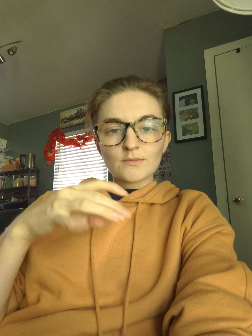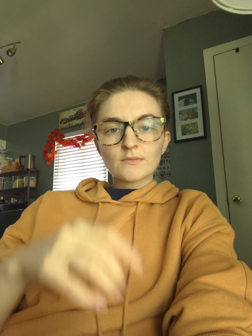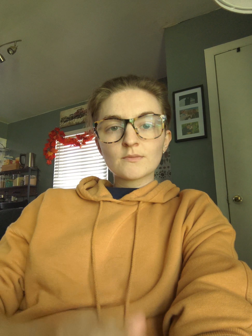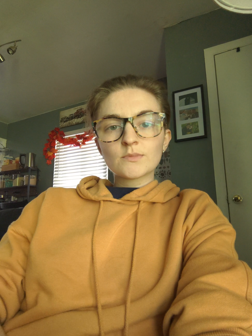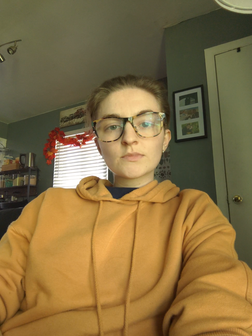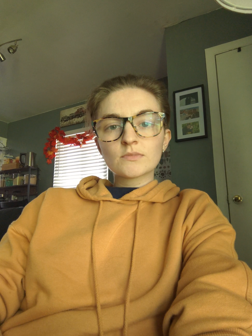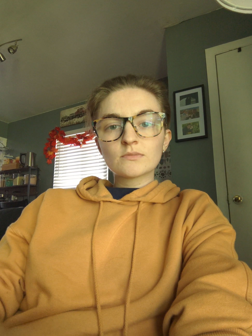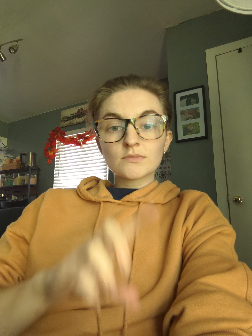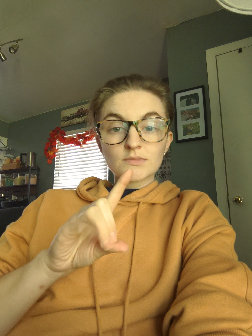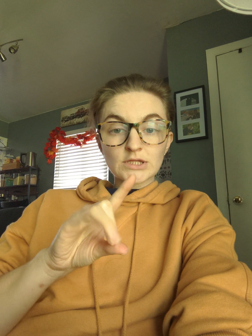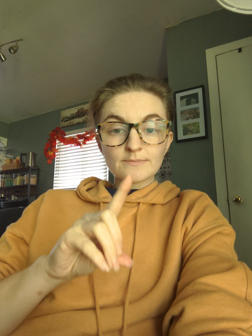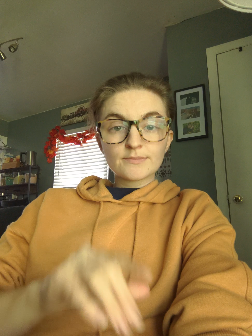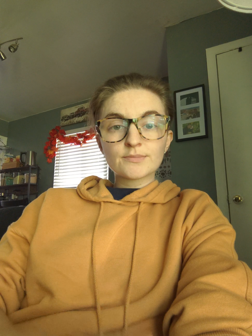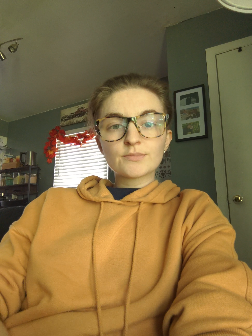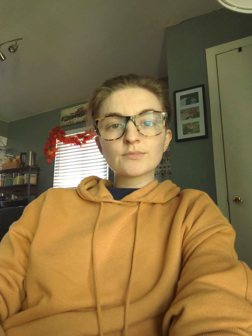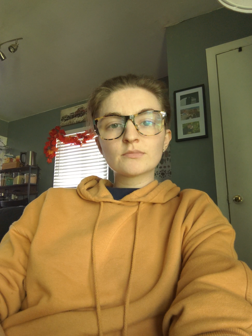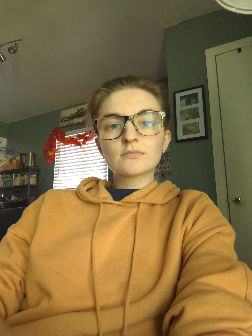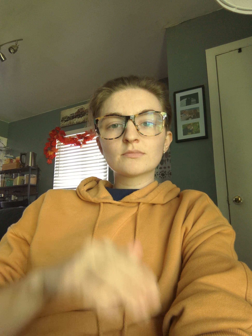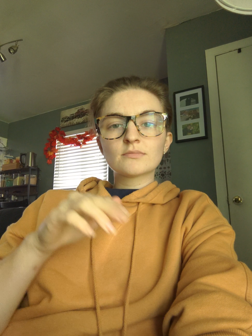did